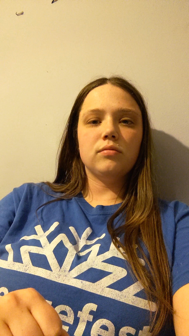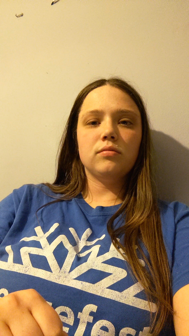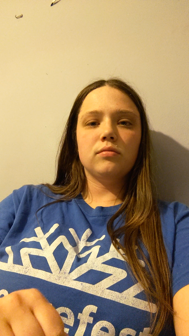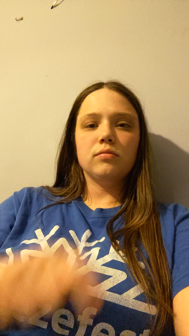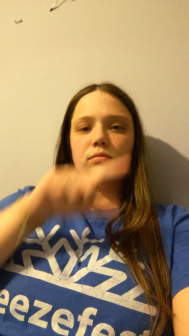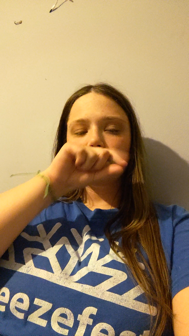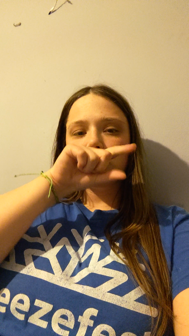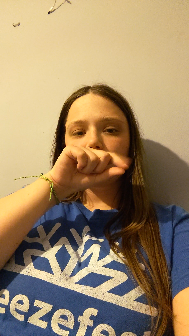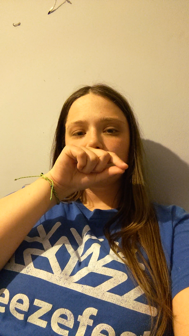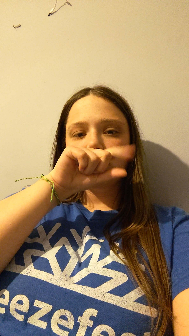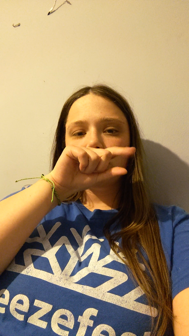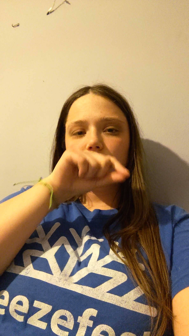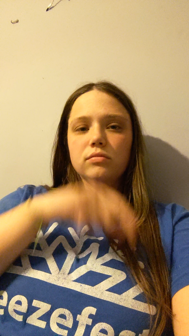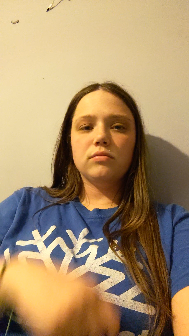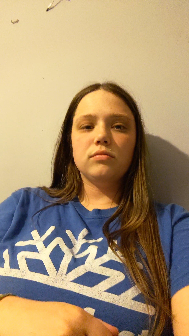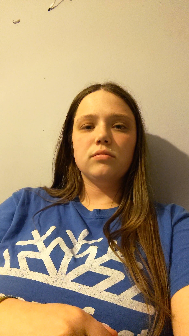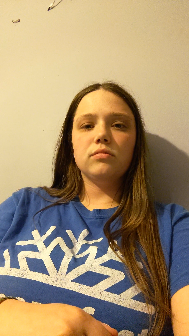chicken